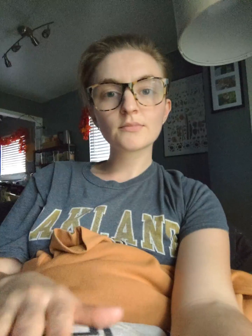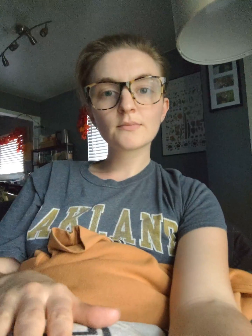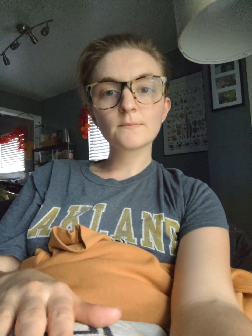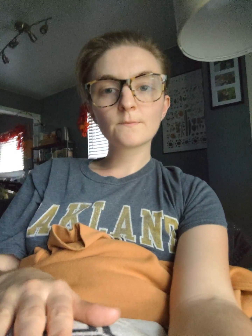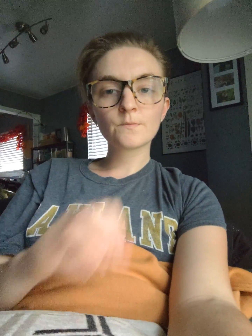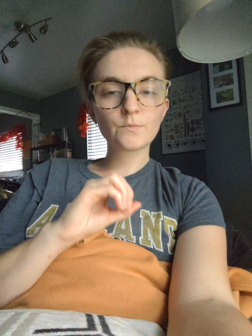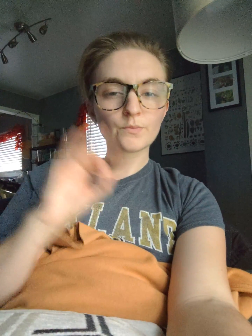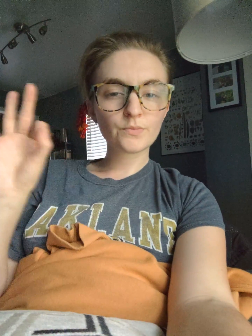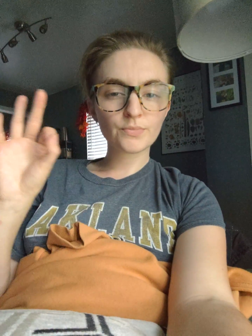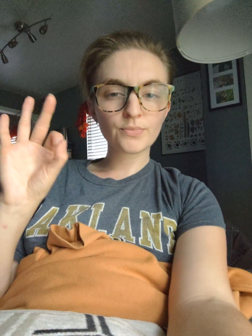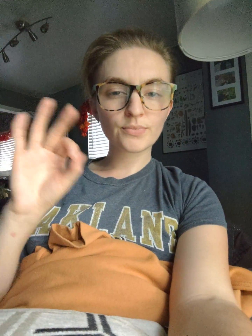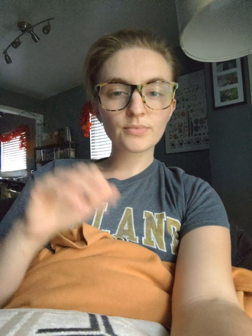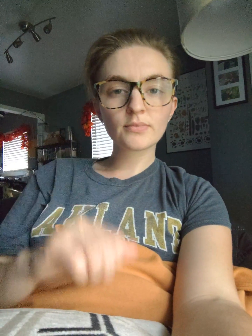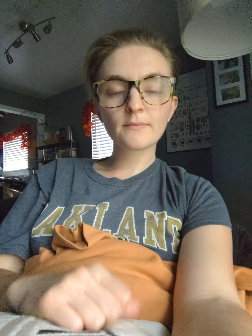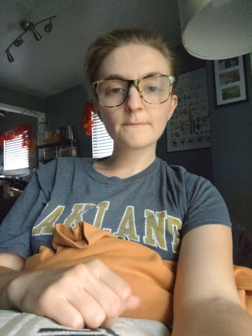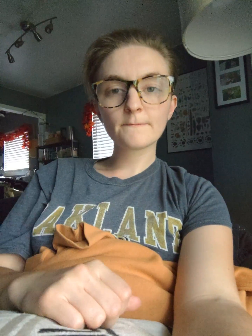off